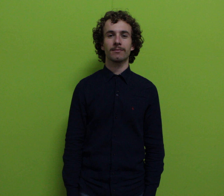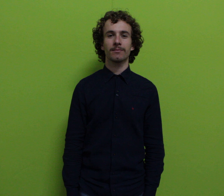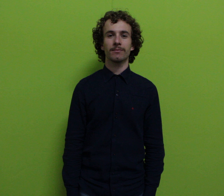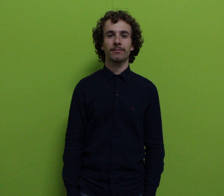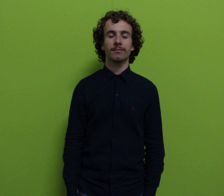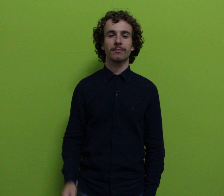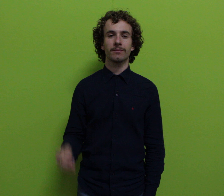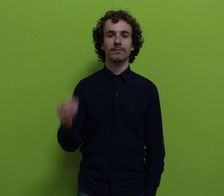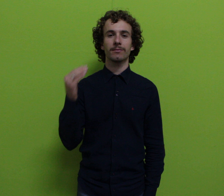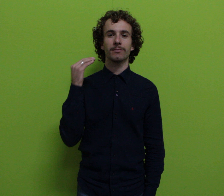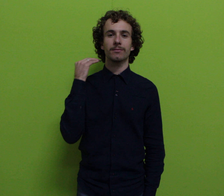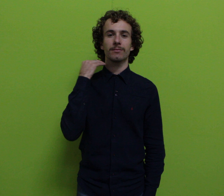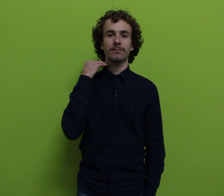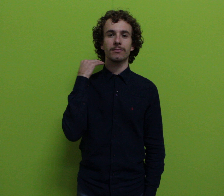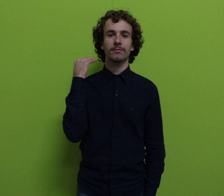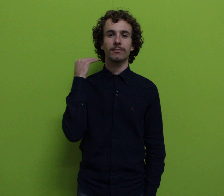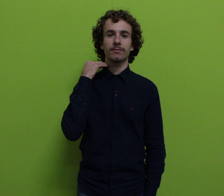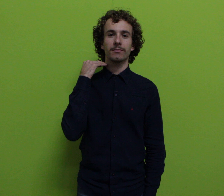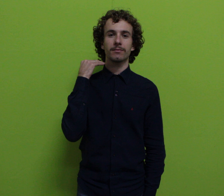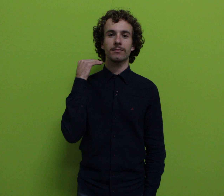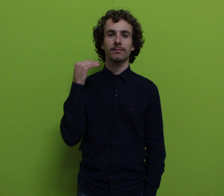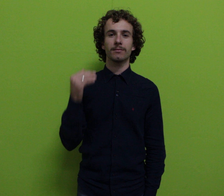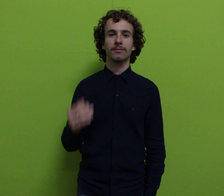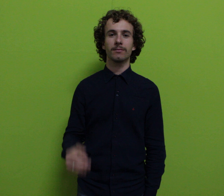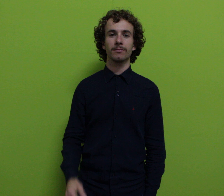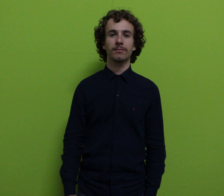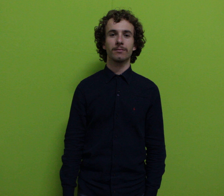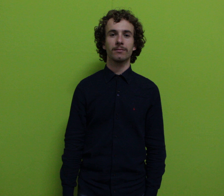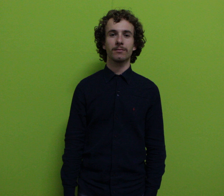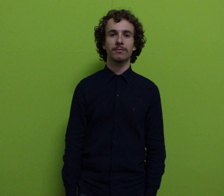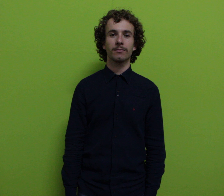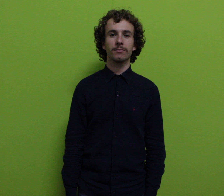banco